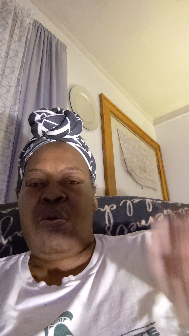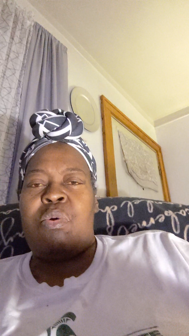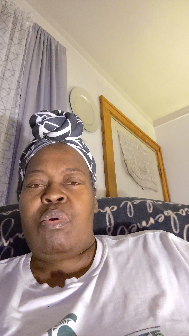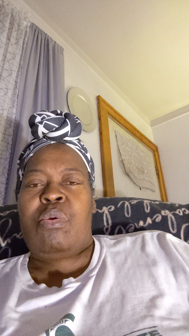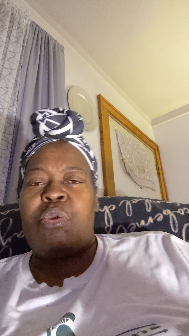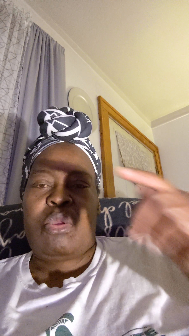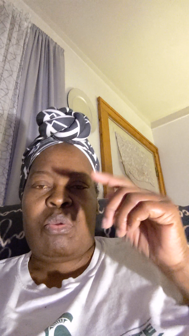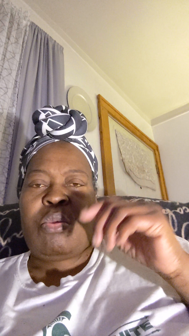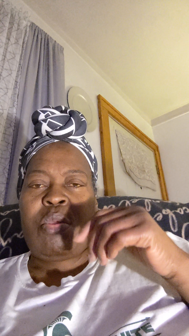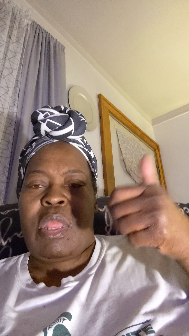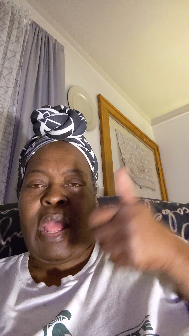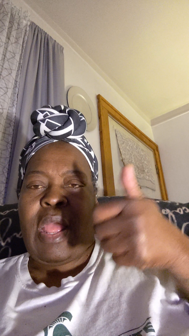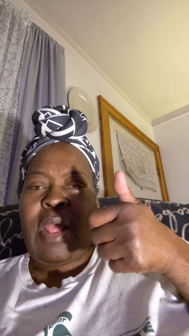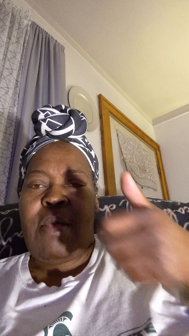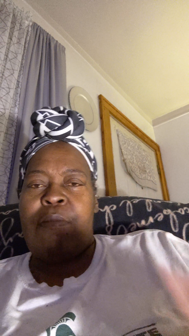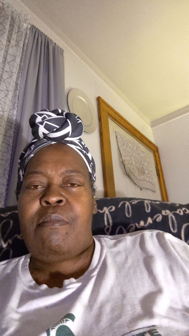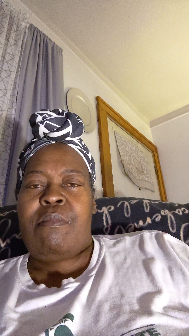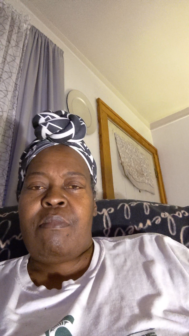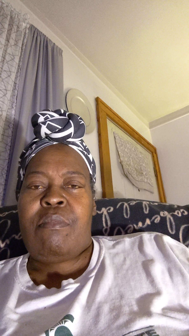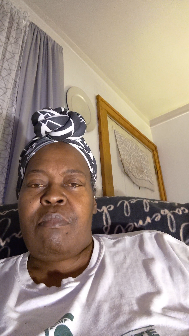game